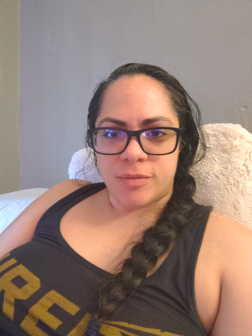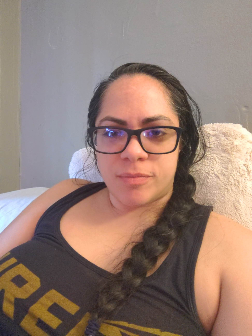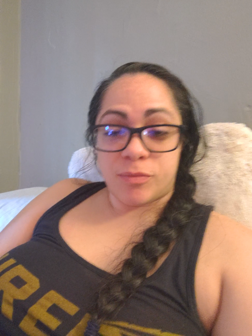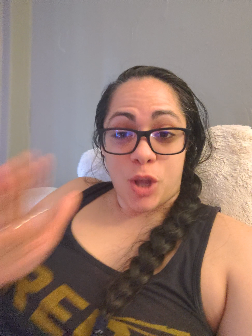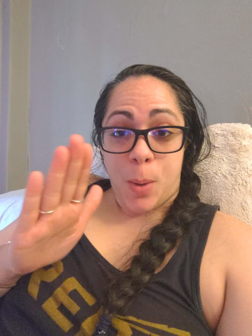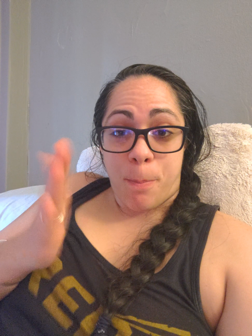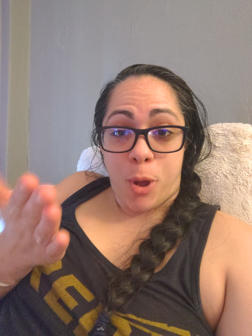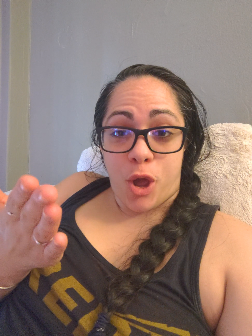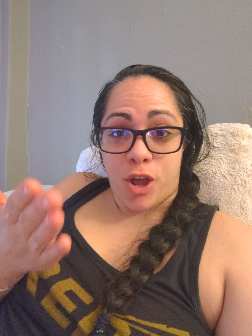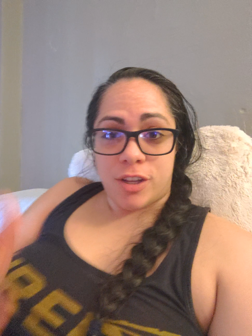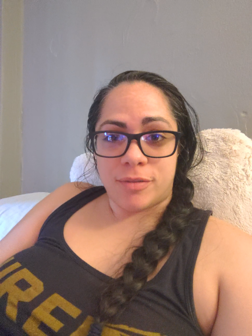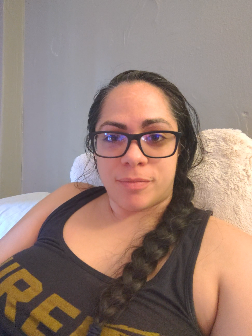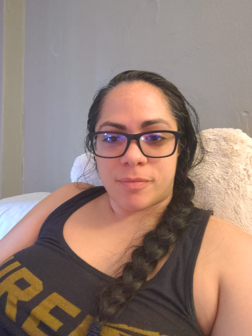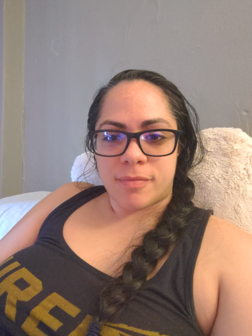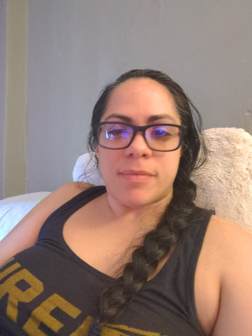book